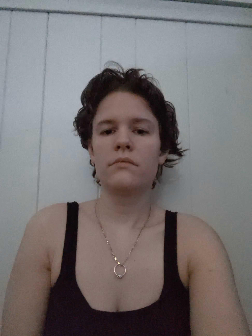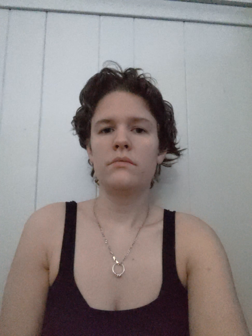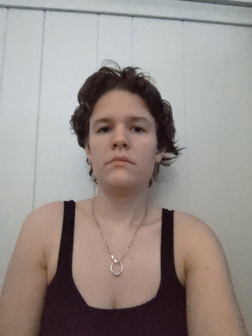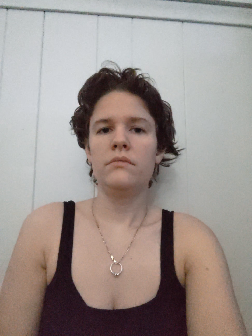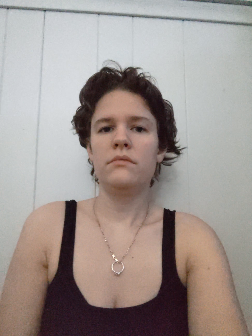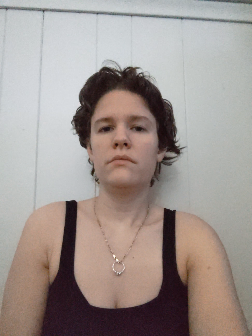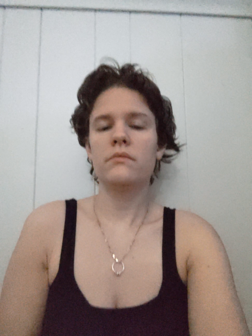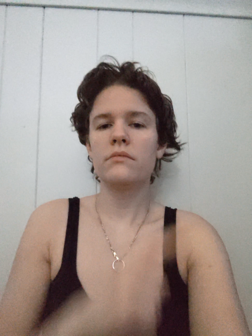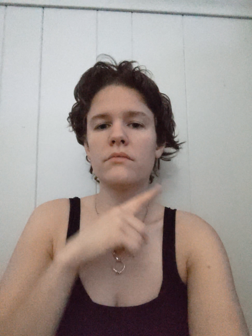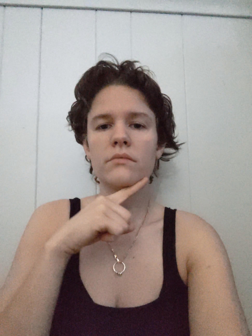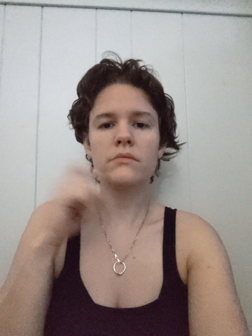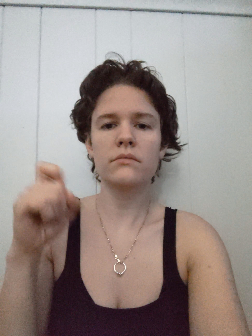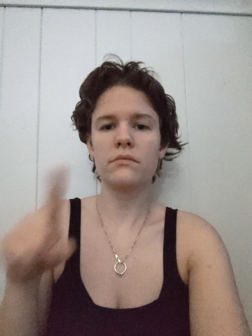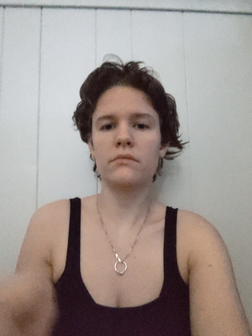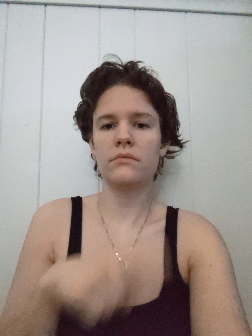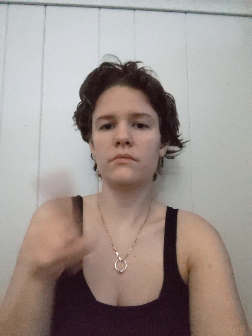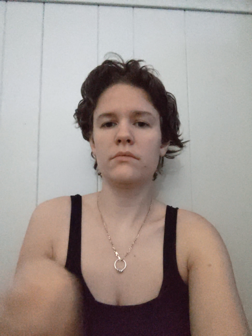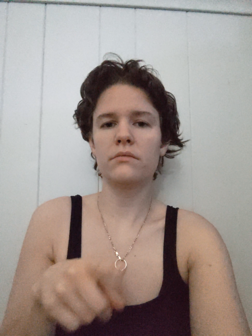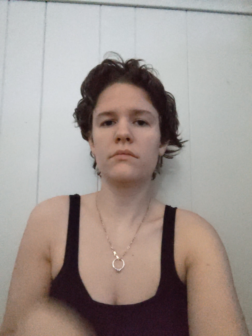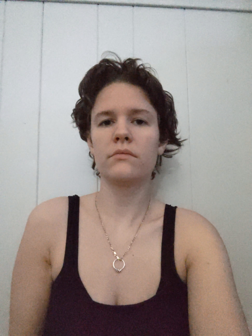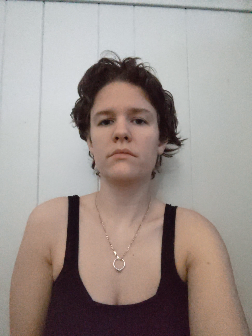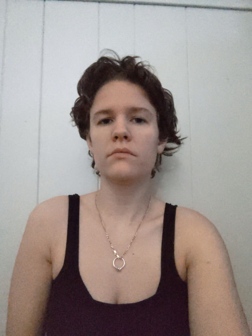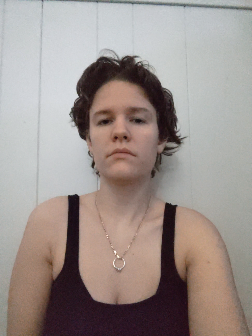dryer